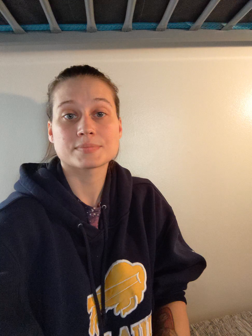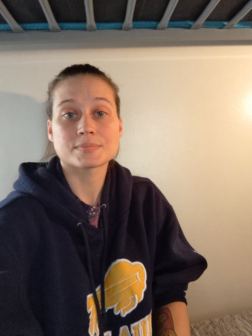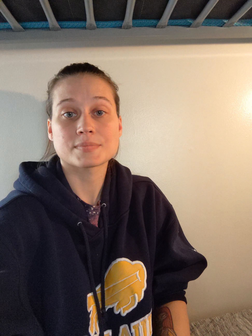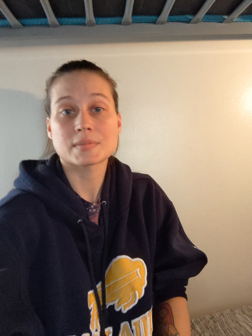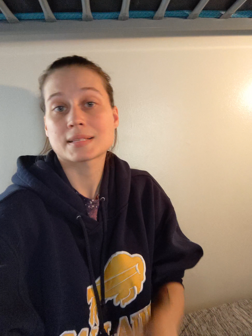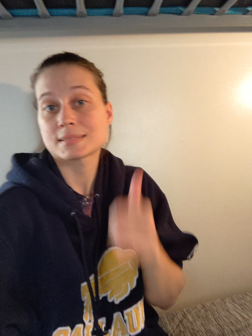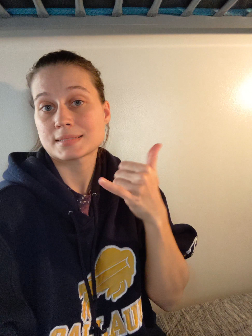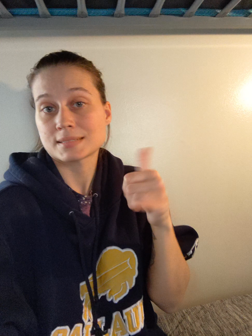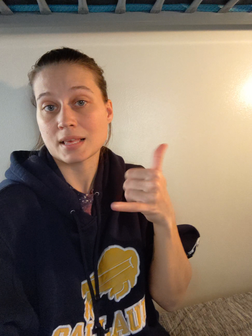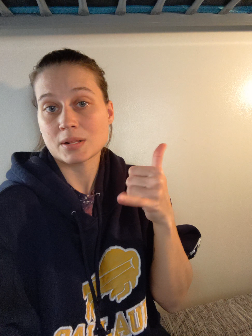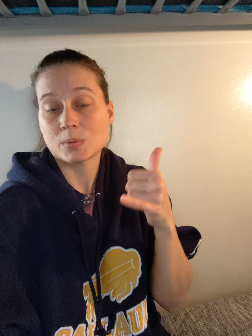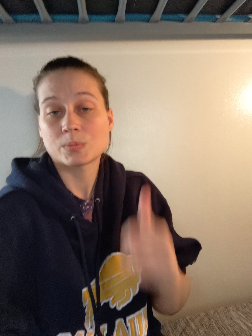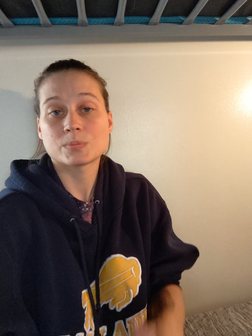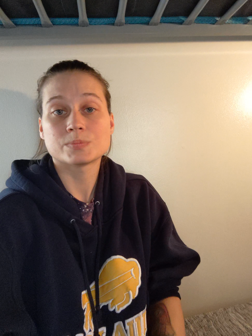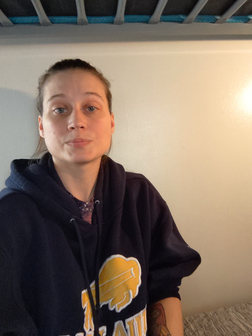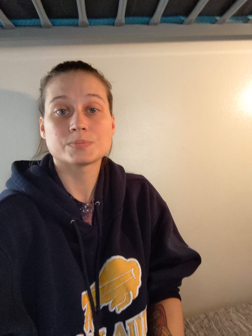yellow